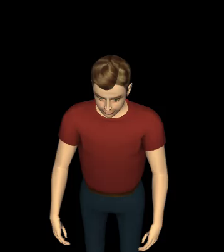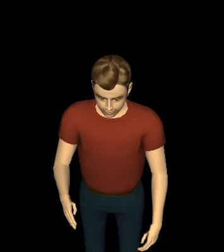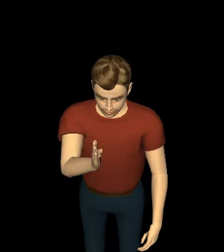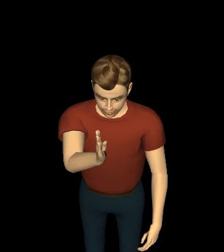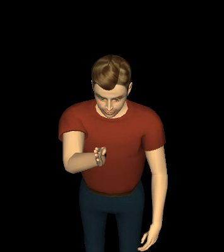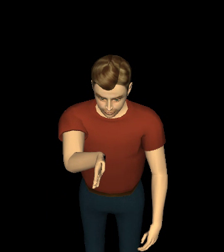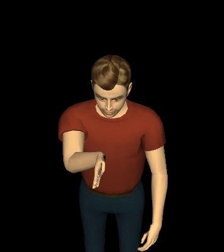اتجاه